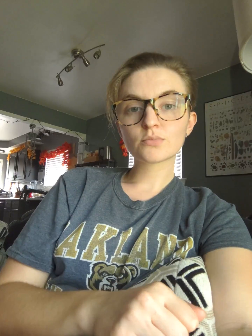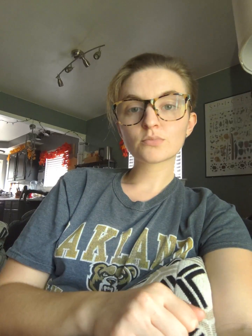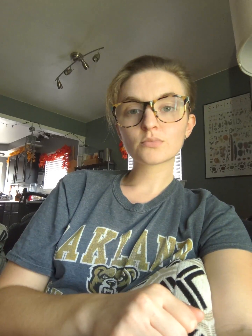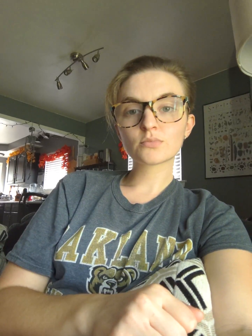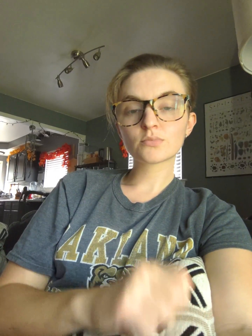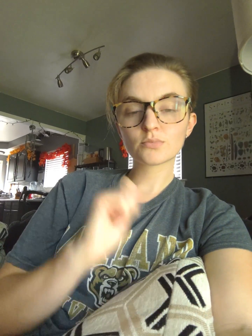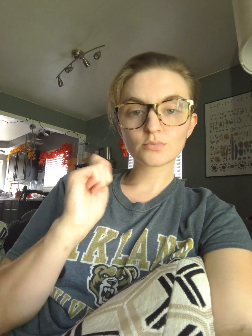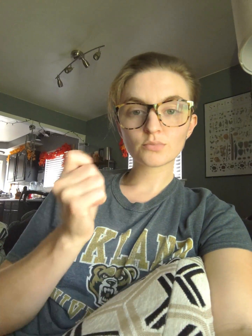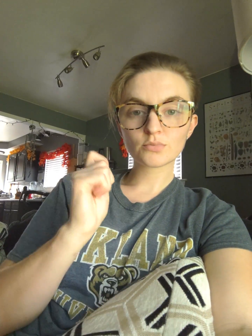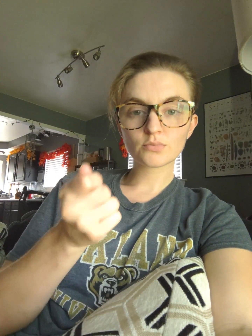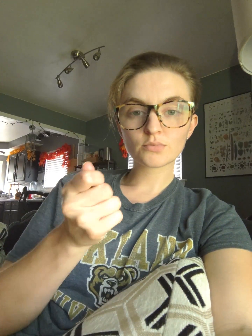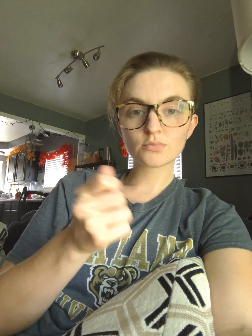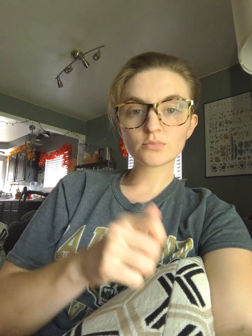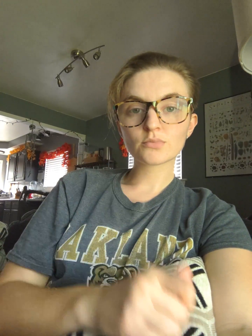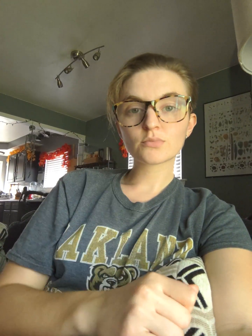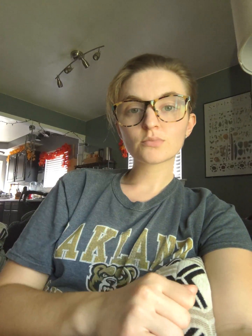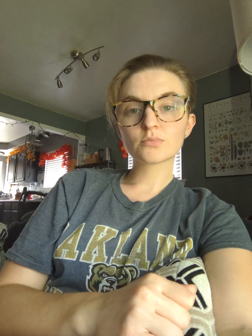bat